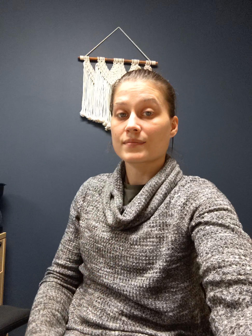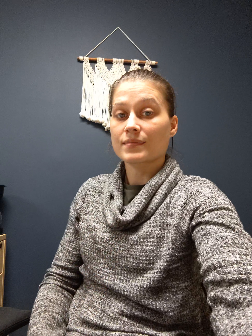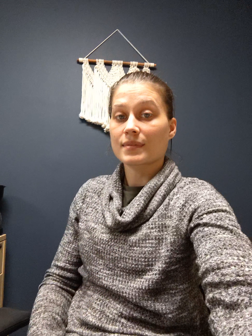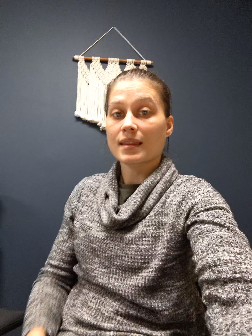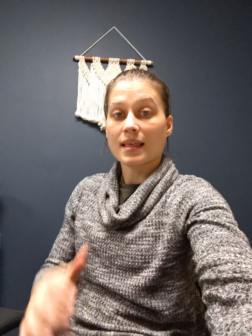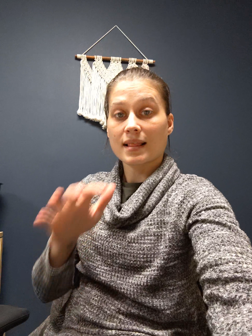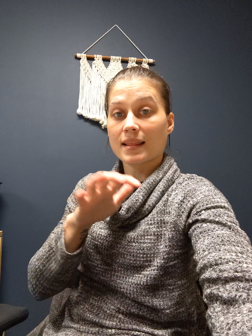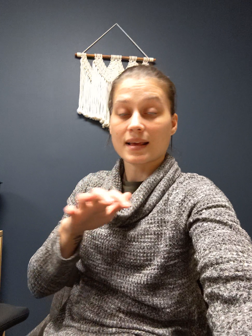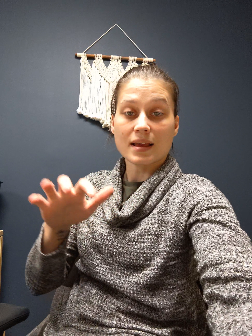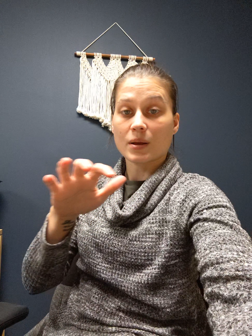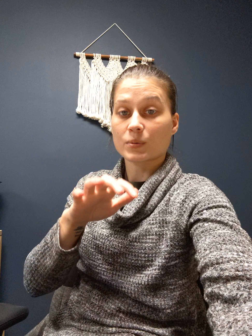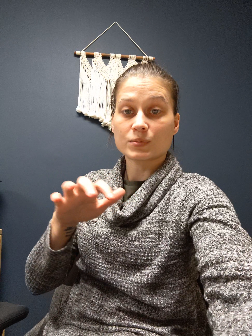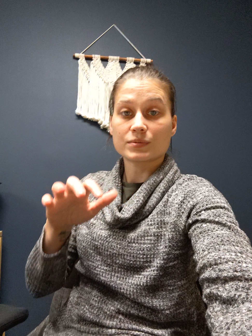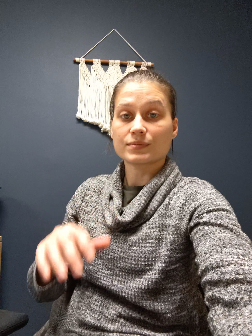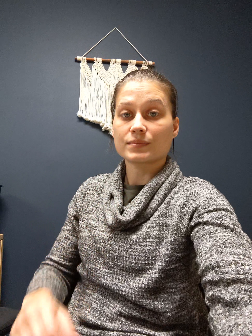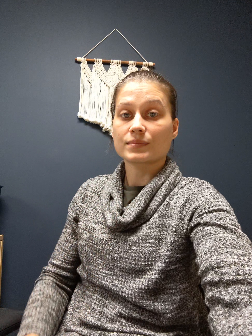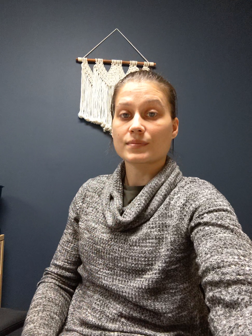cloud